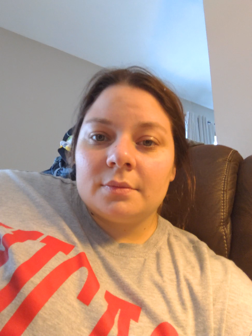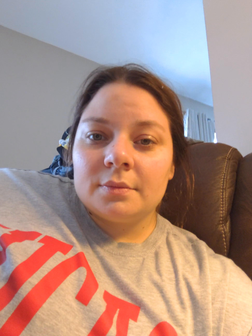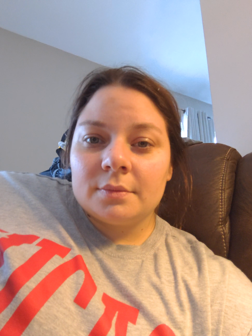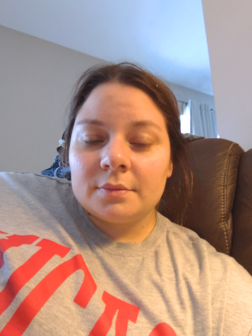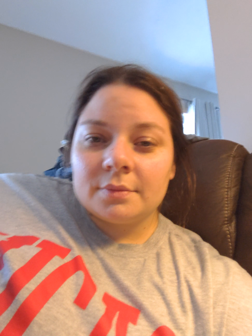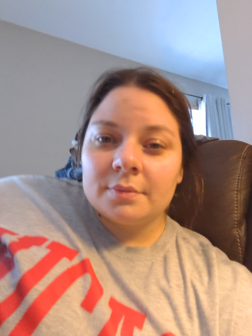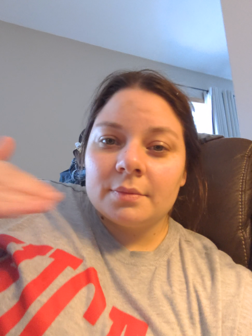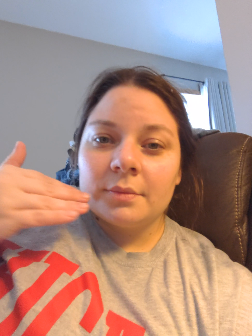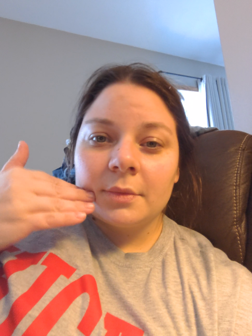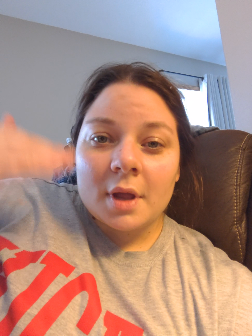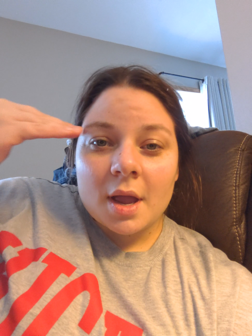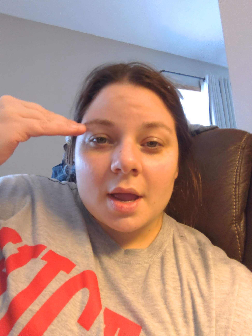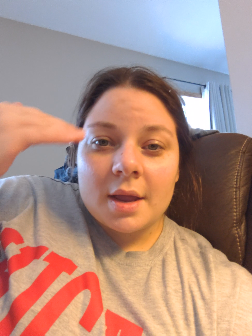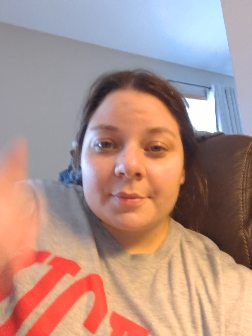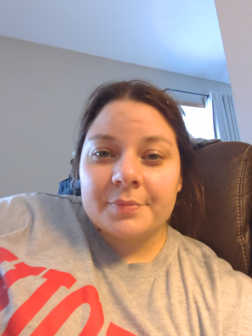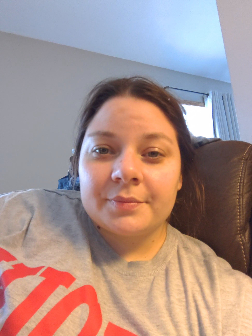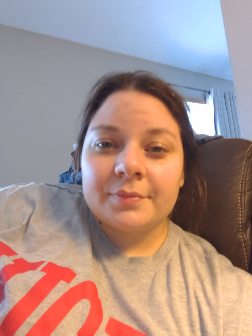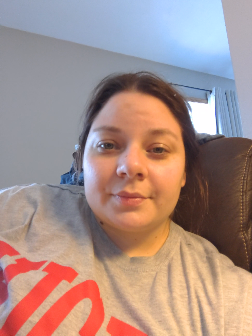head